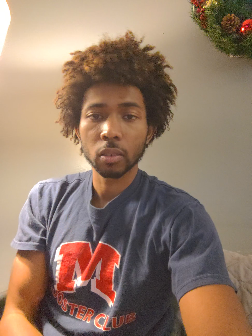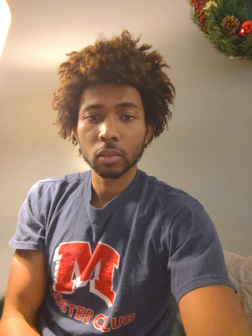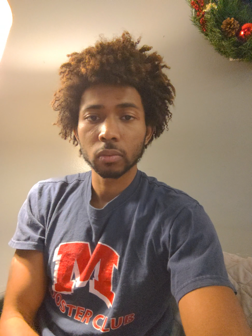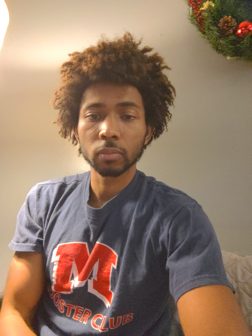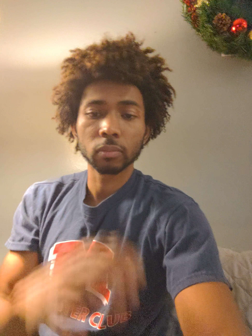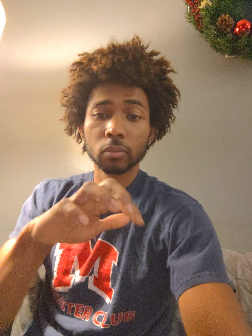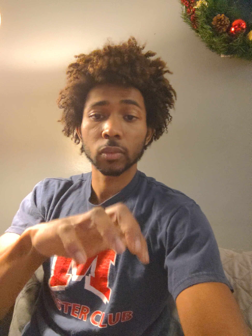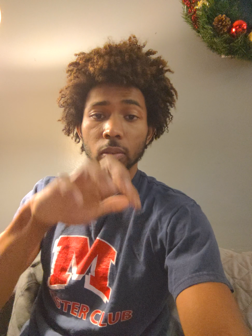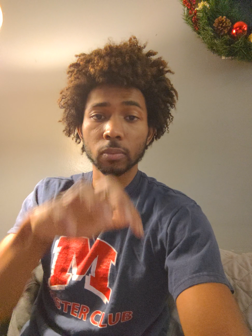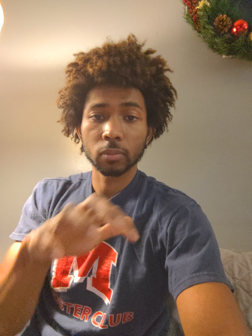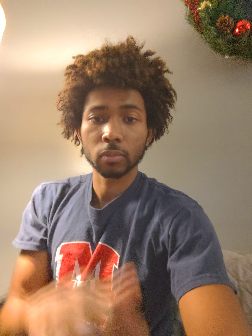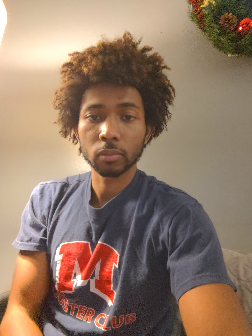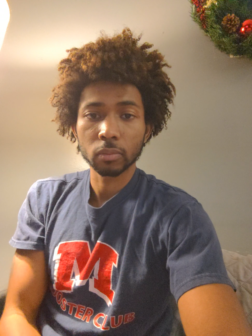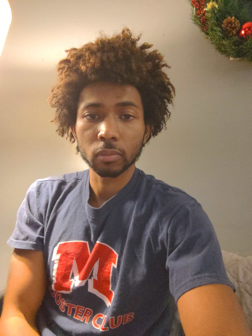alligator